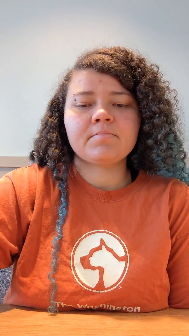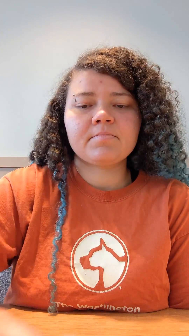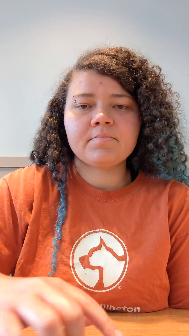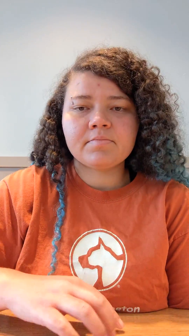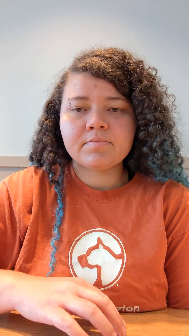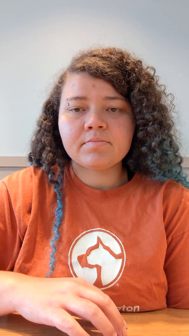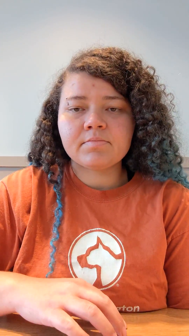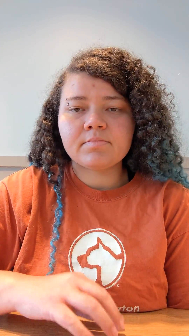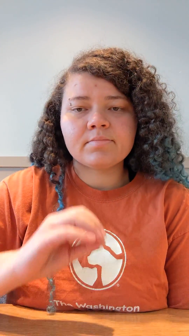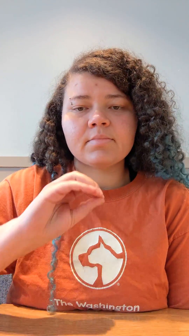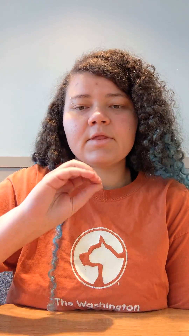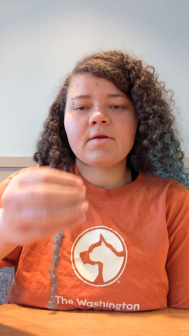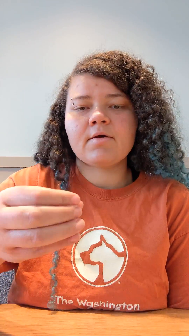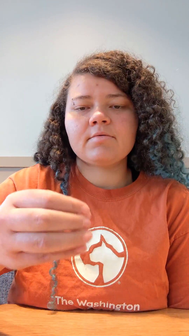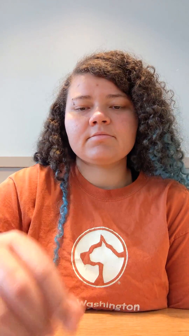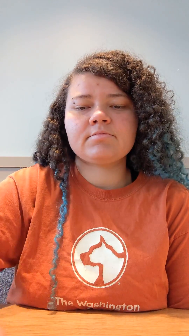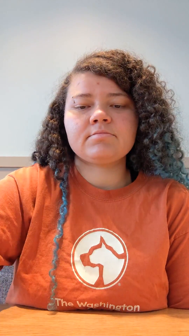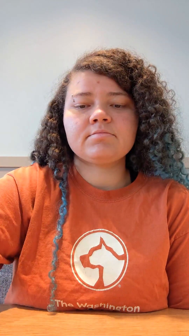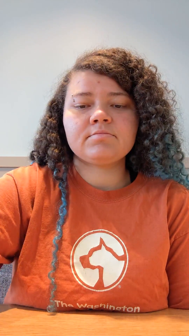none